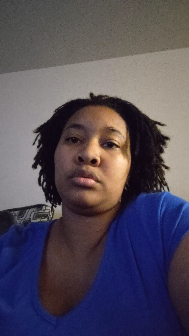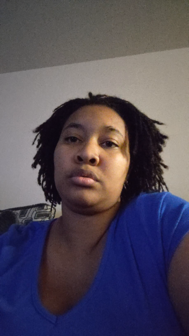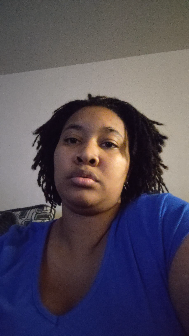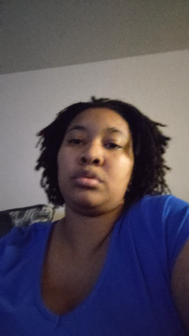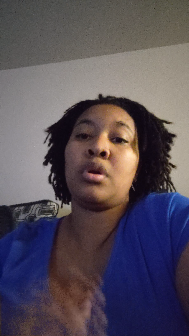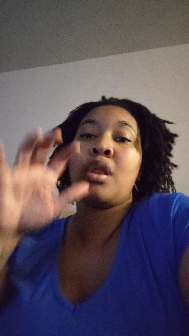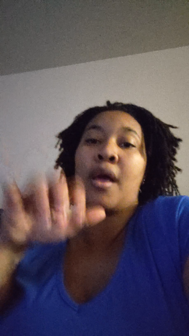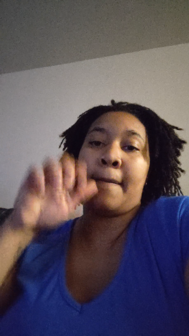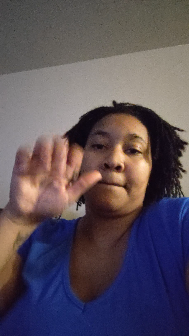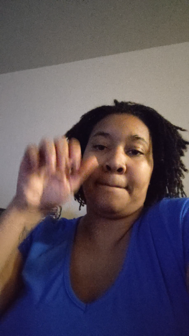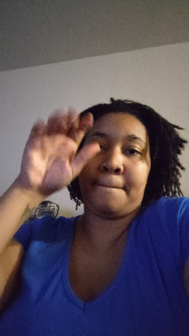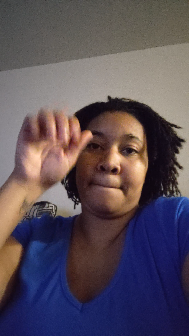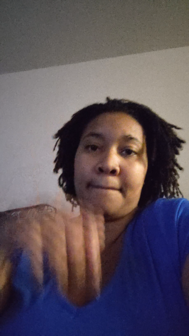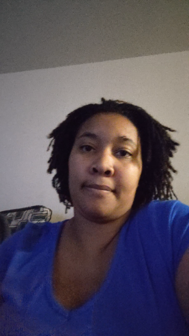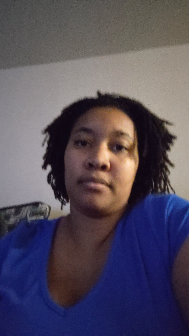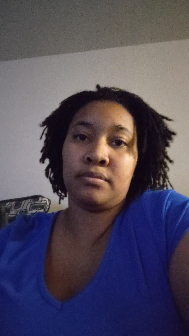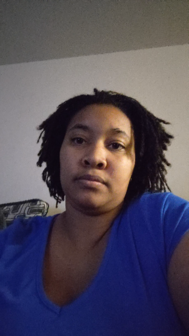climb